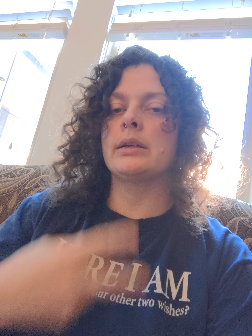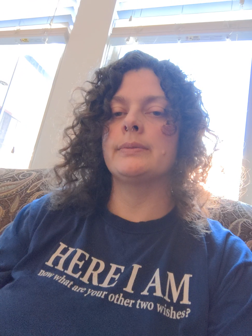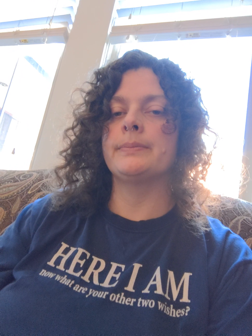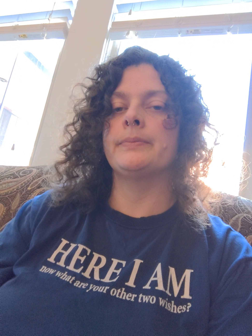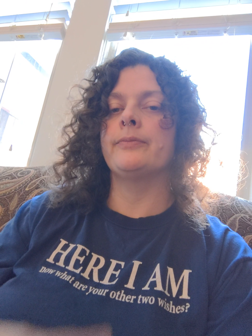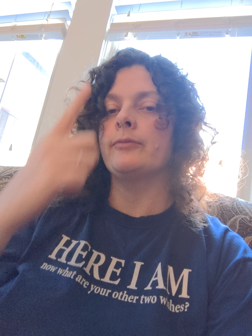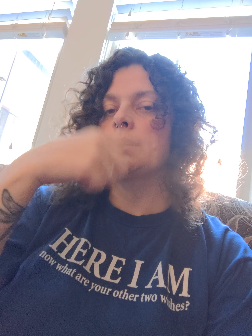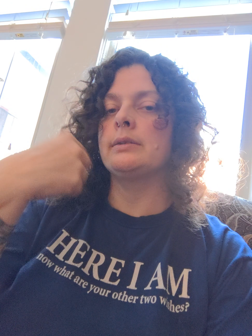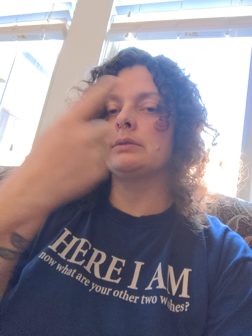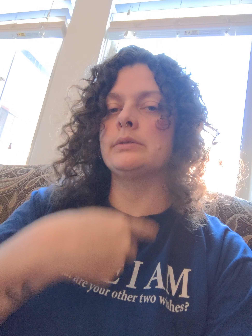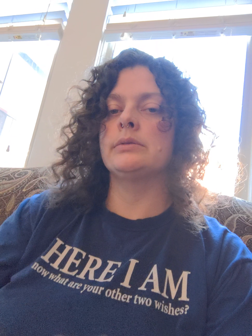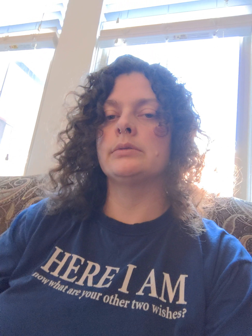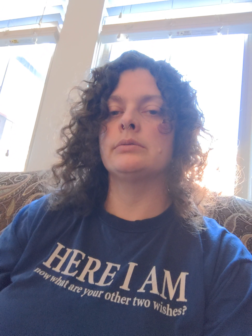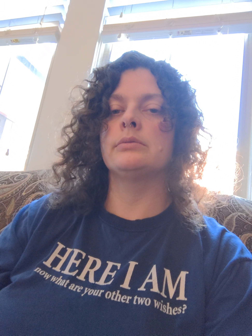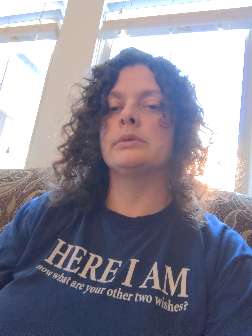face